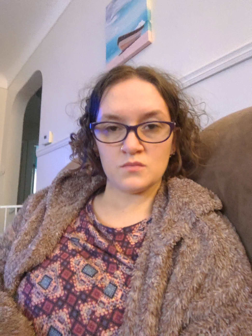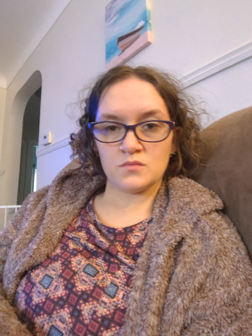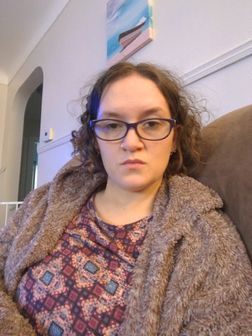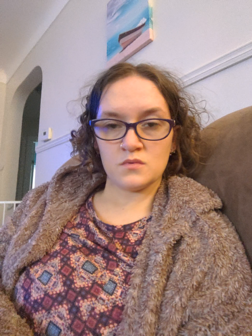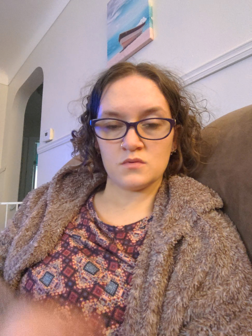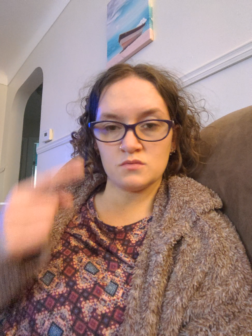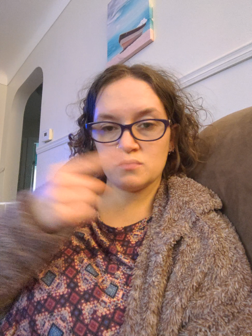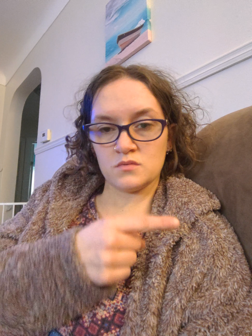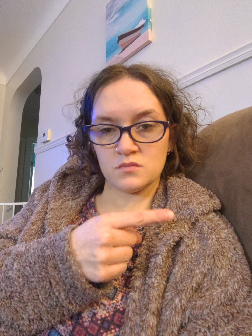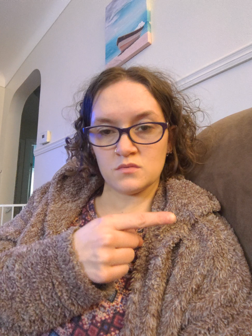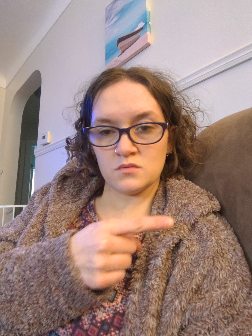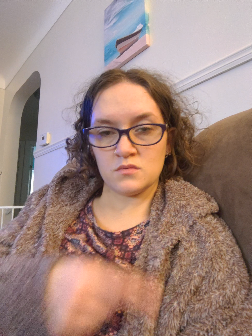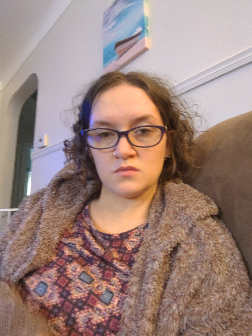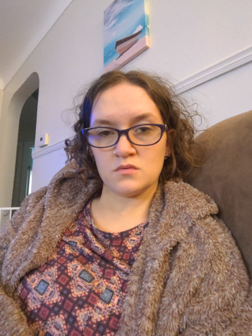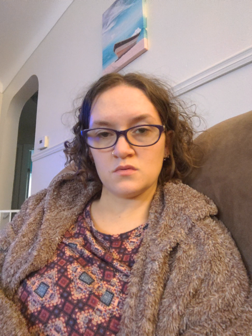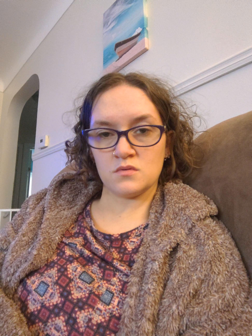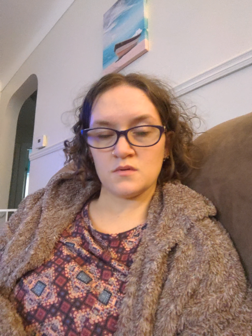he/she/it